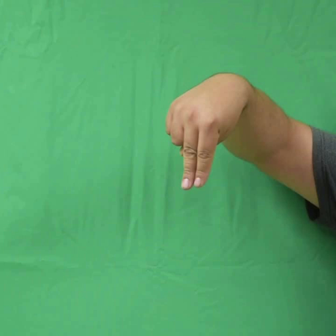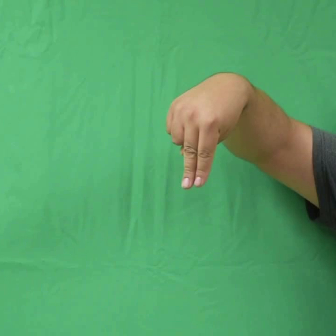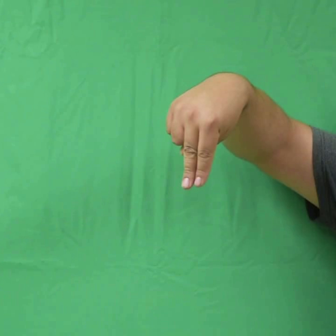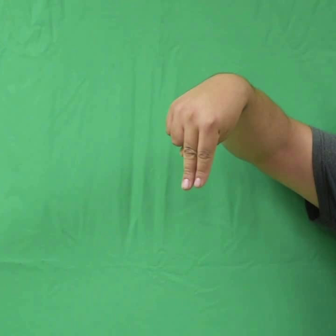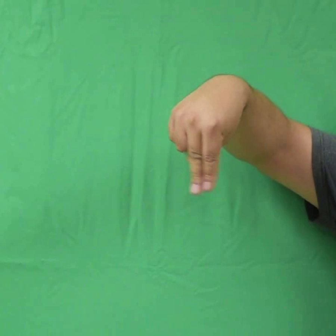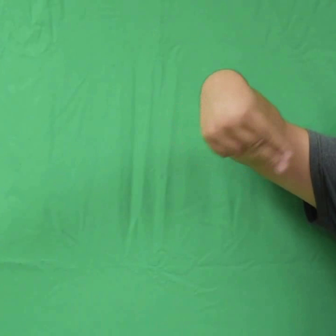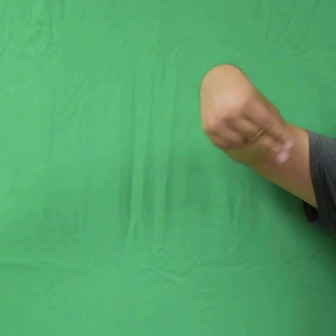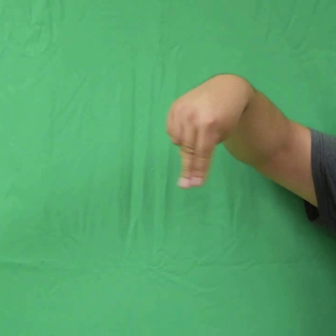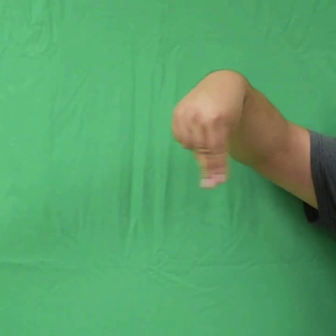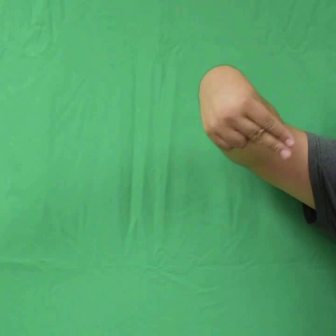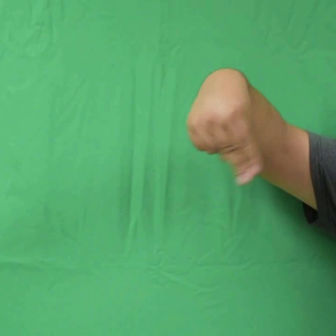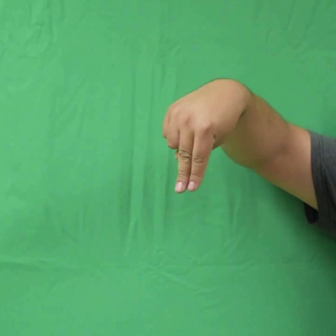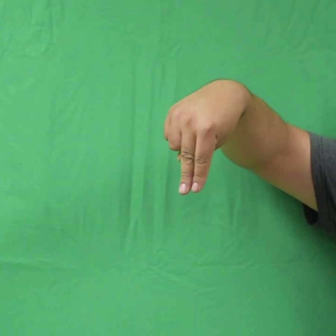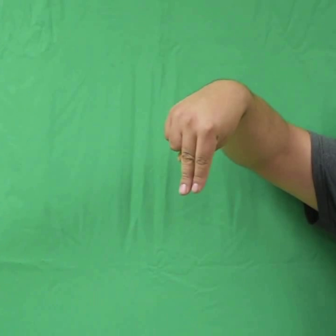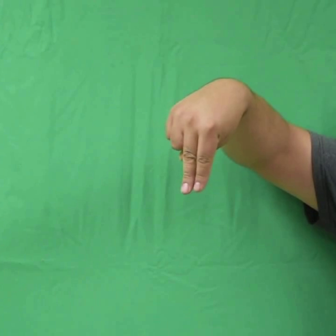Ñ